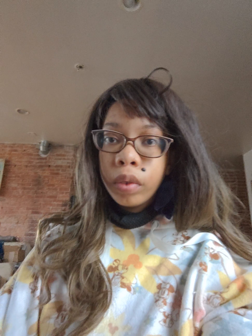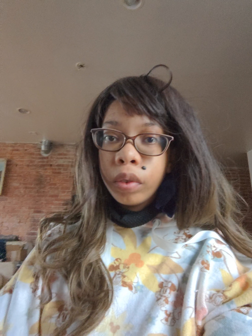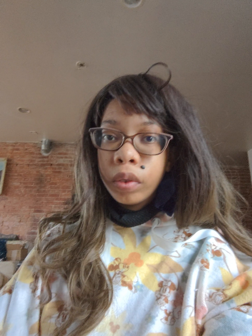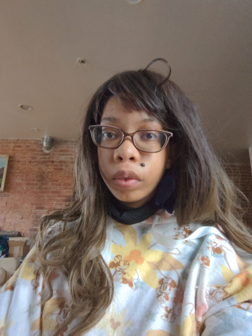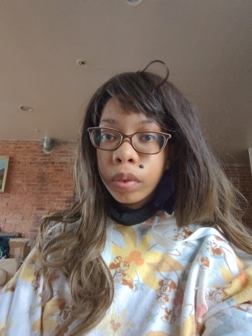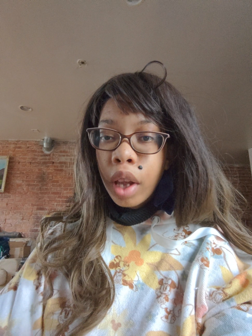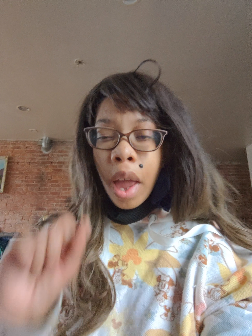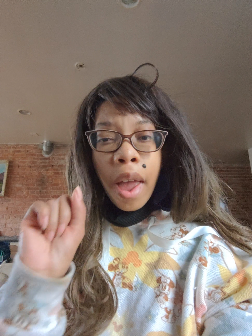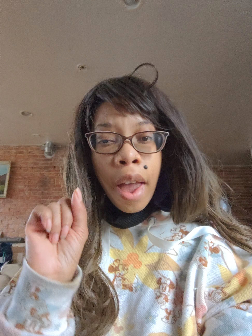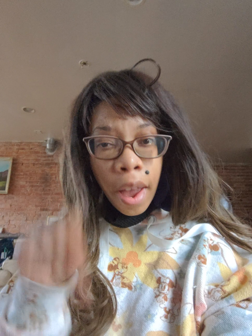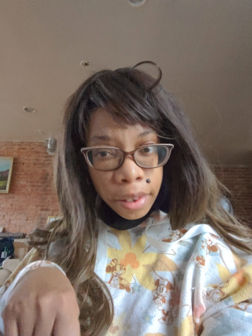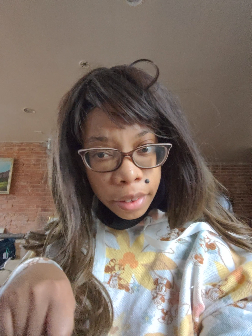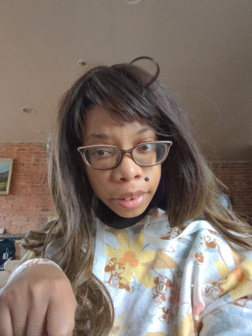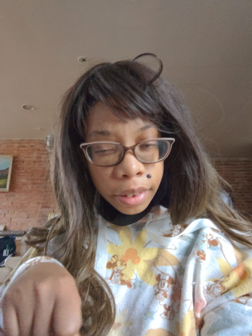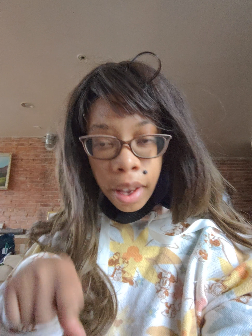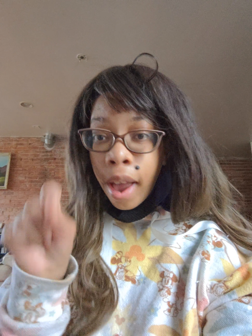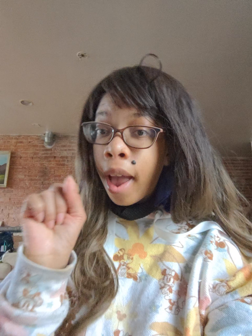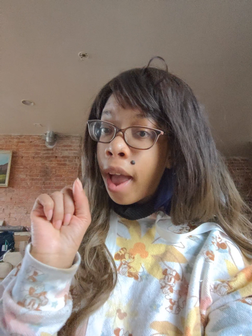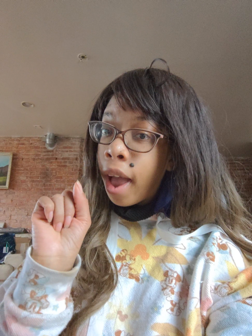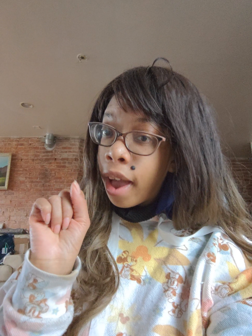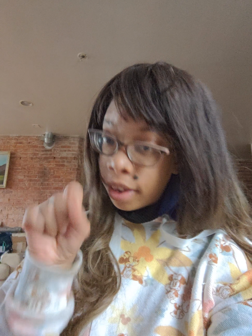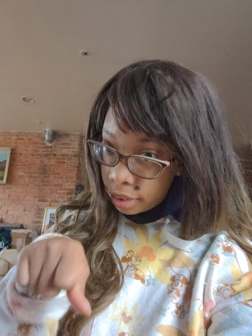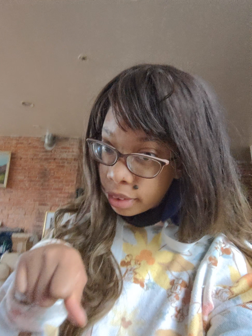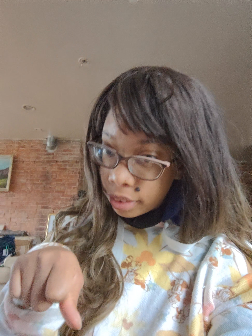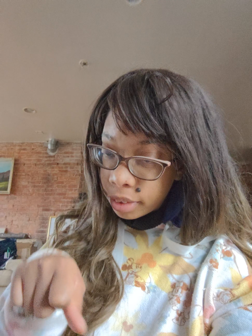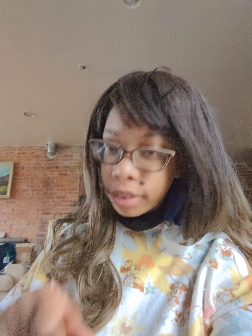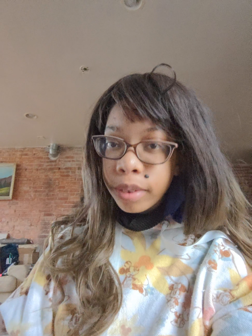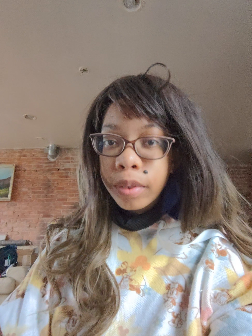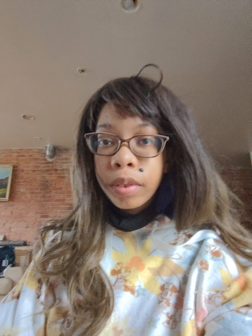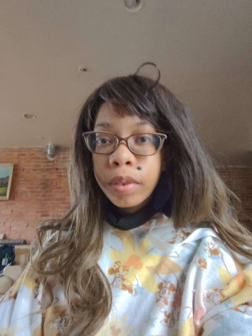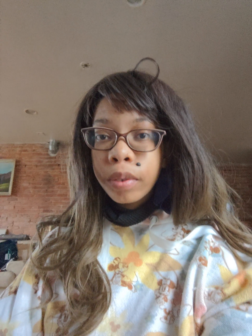can